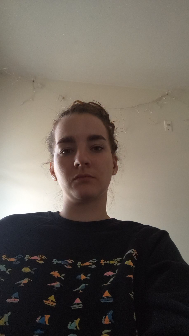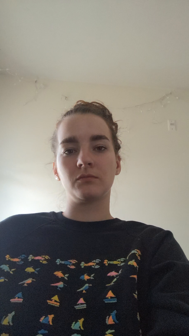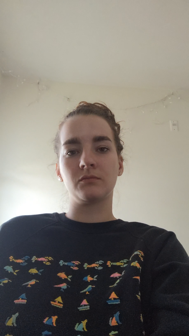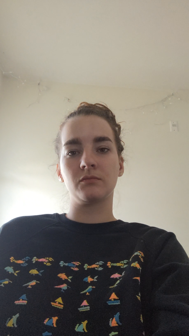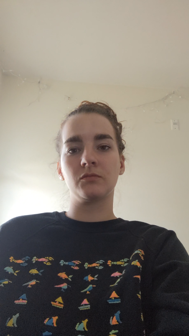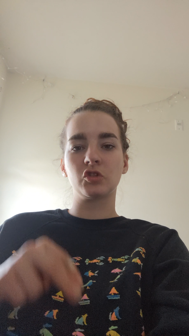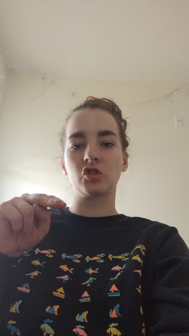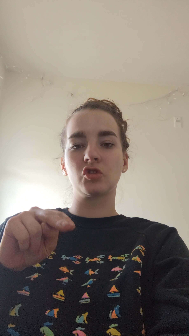nurse